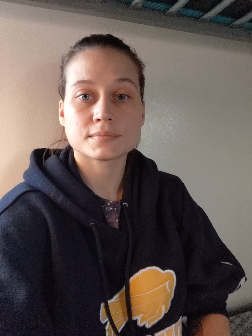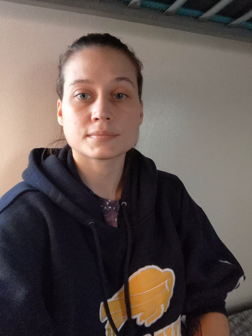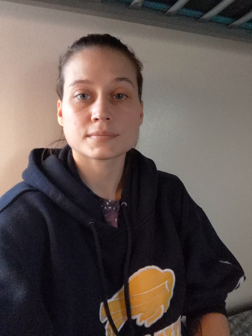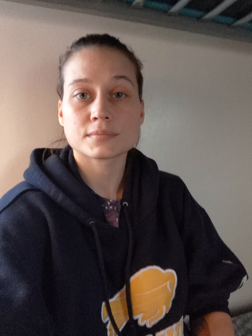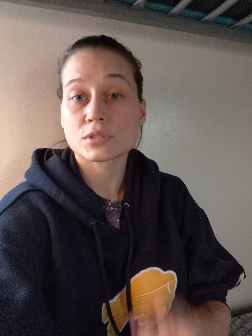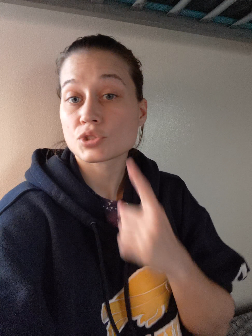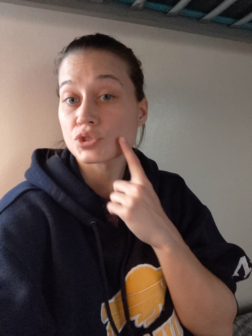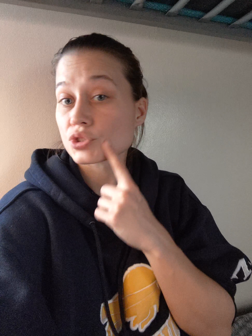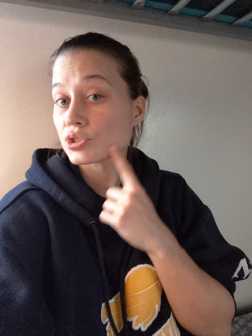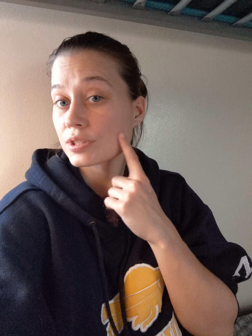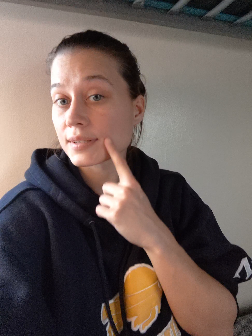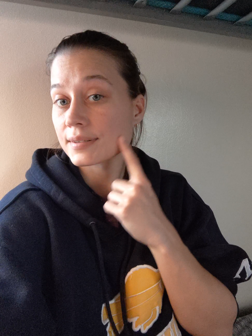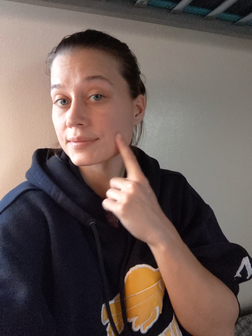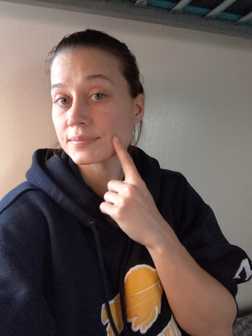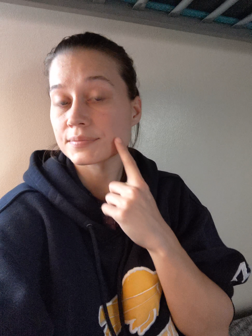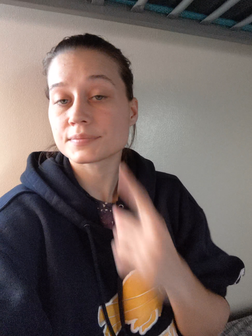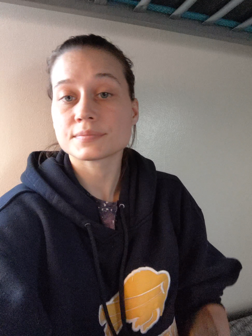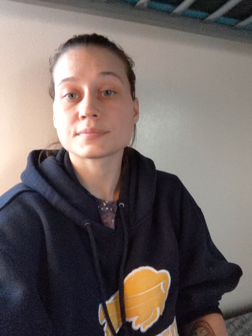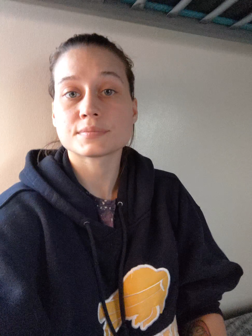cheek